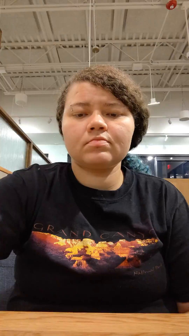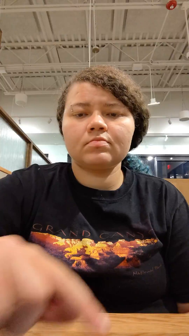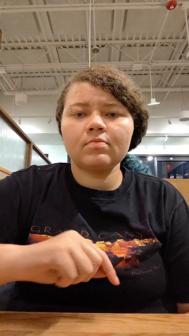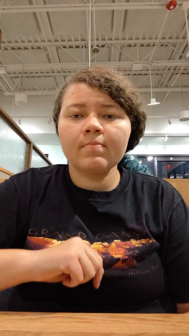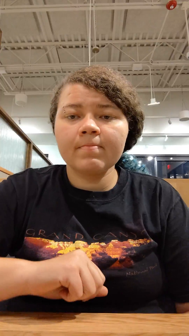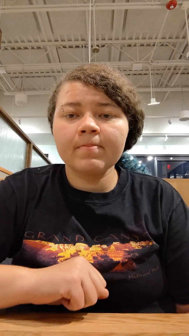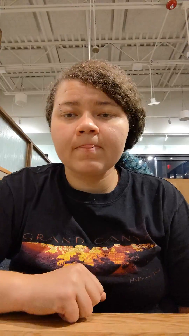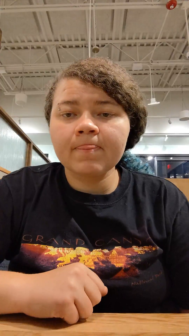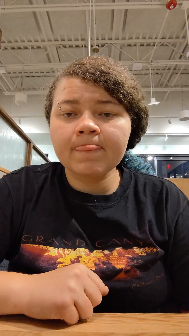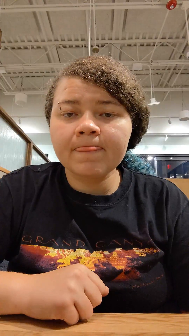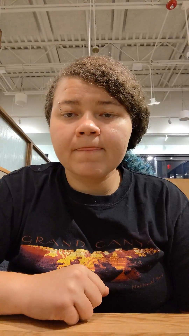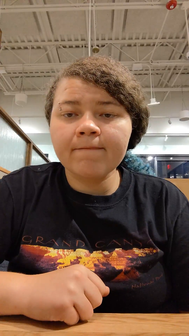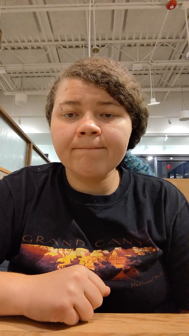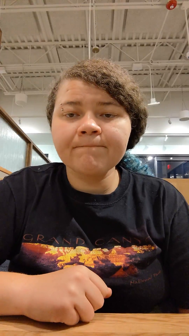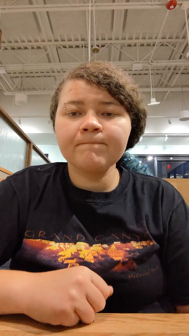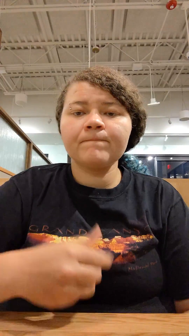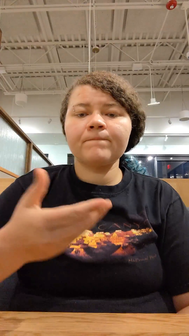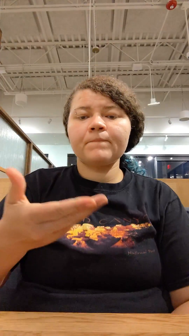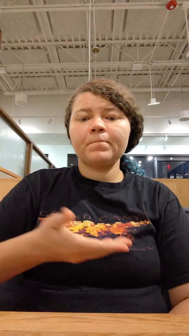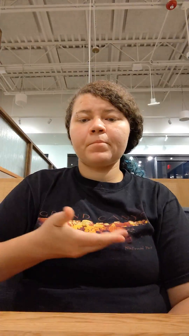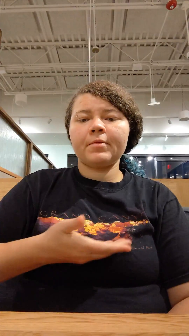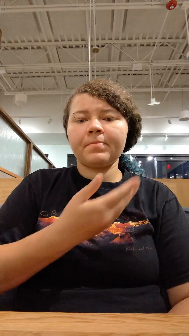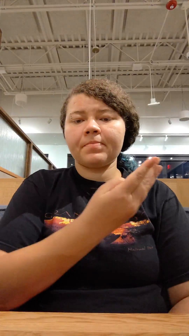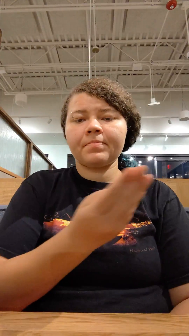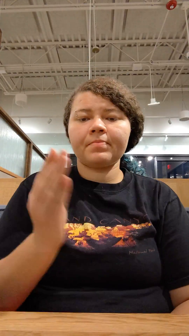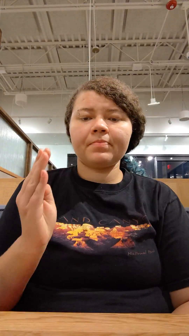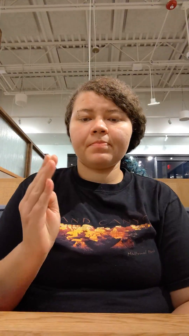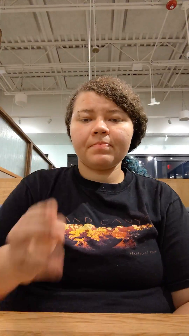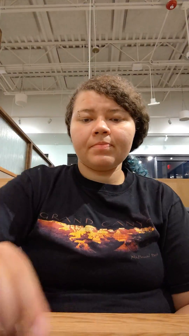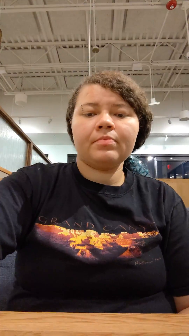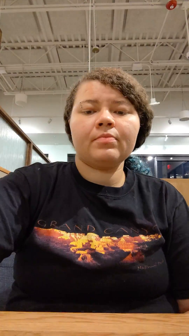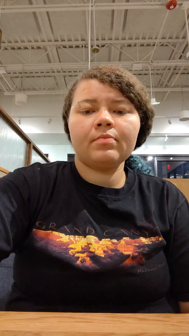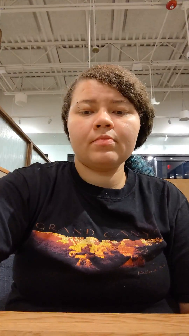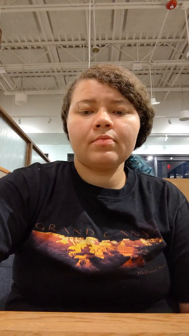crib